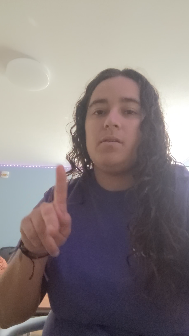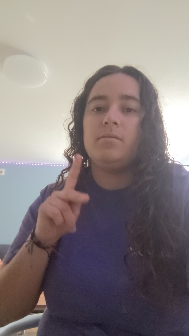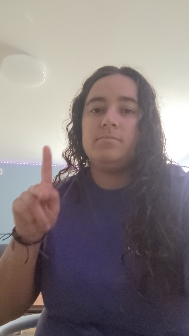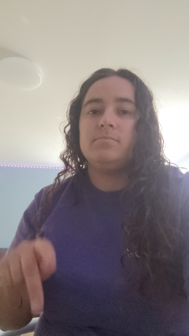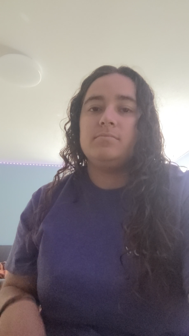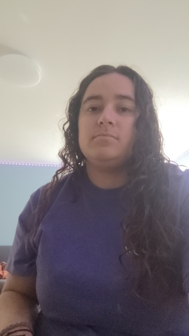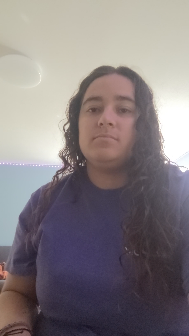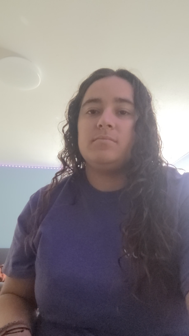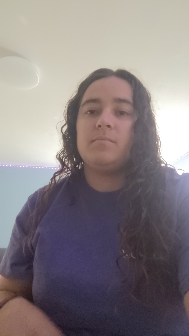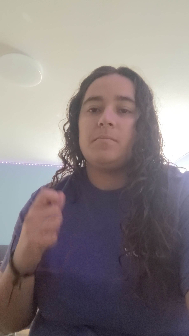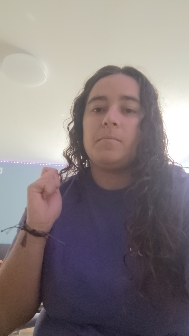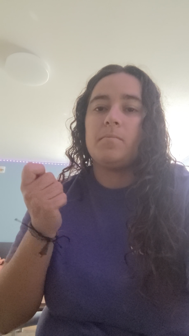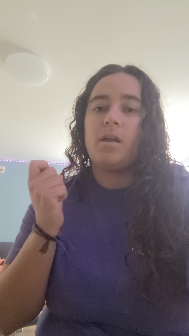bat